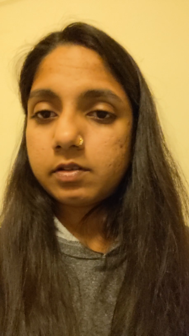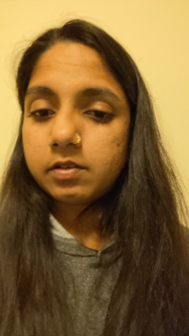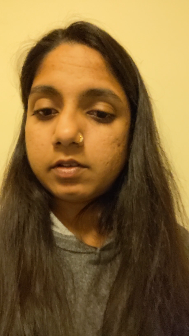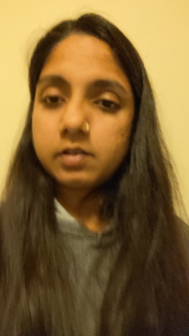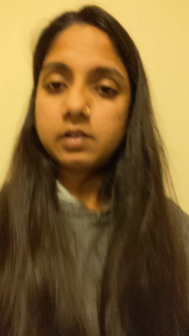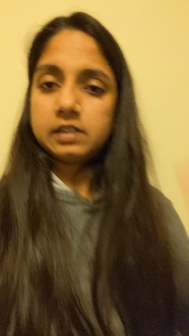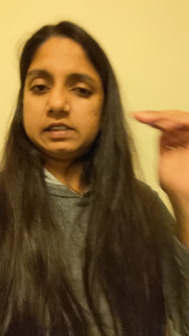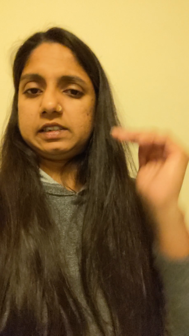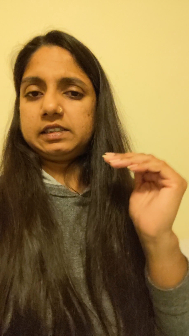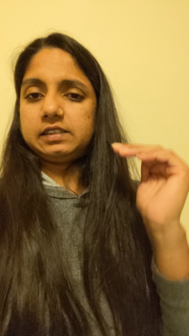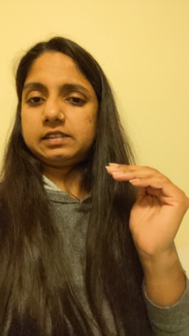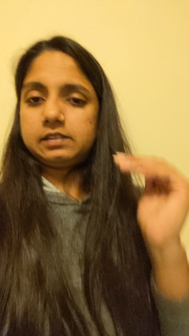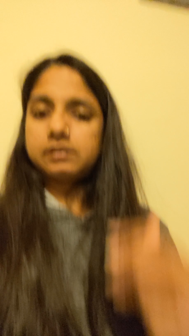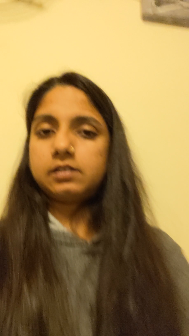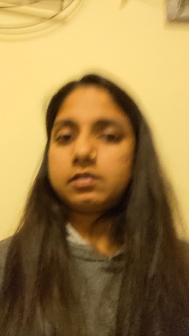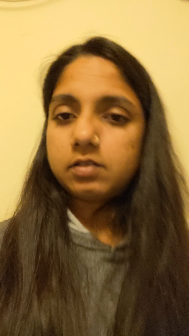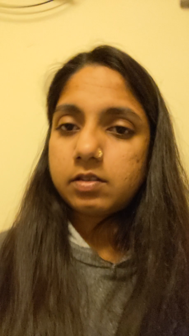little